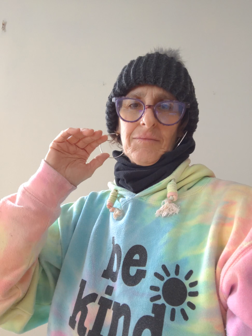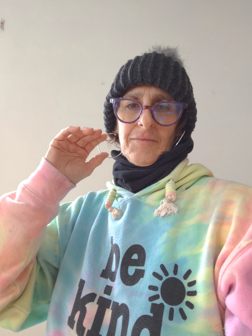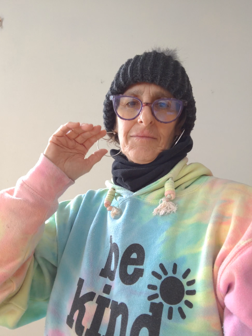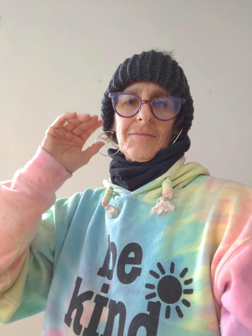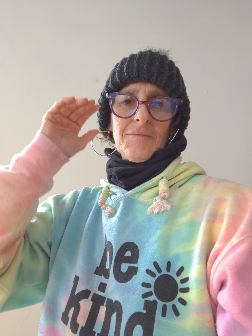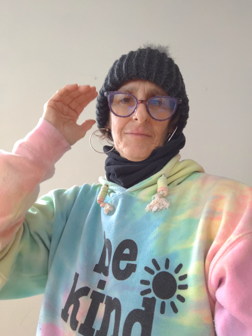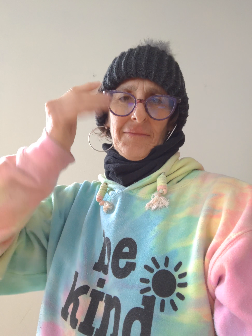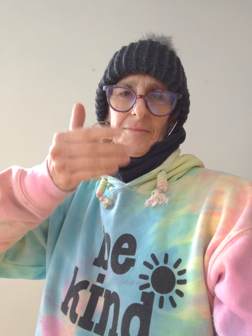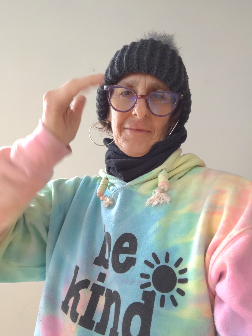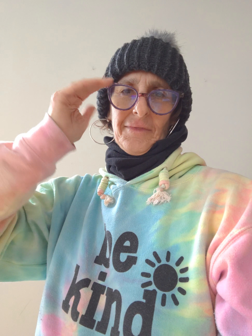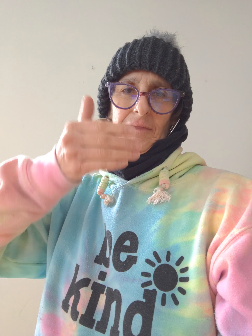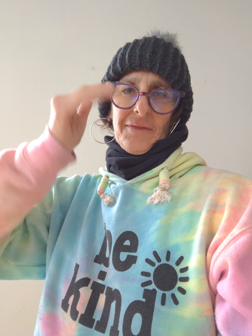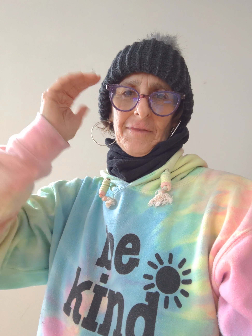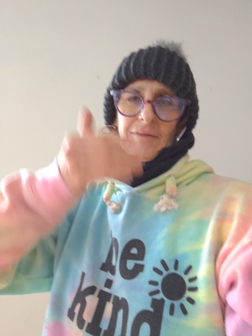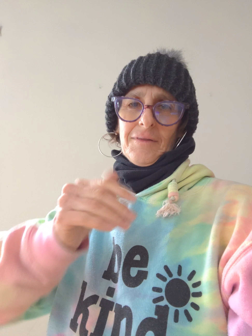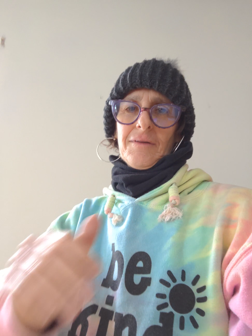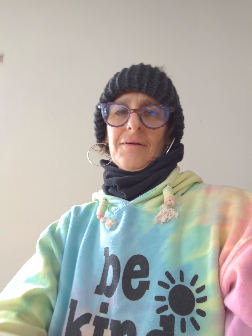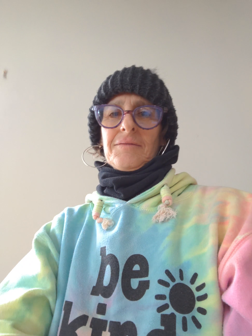sleepy